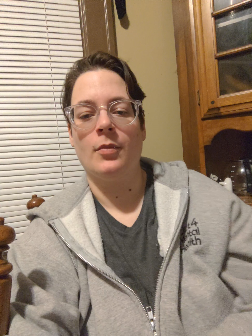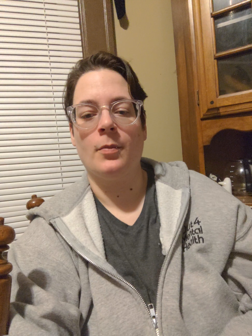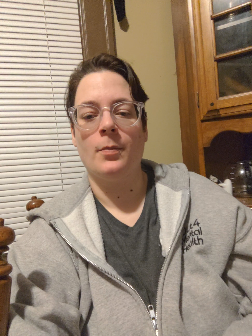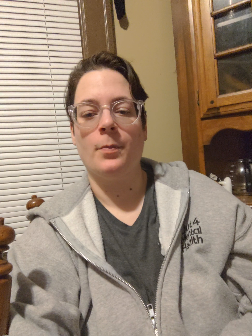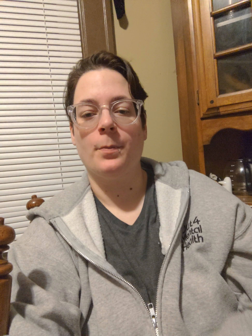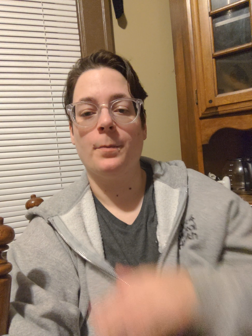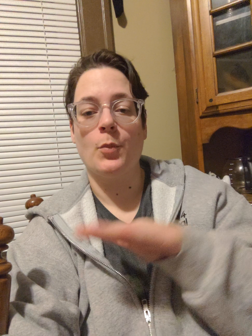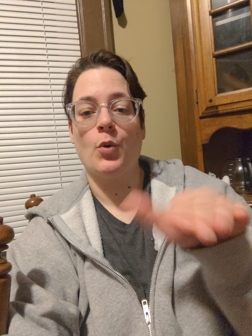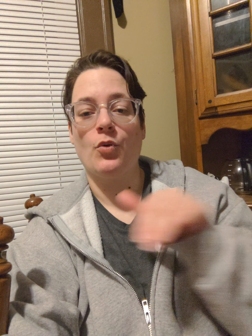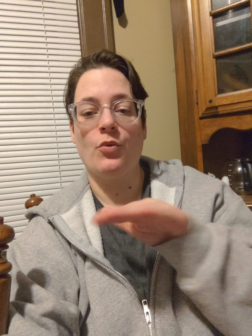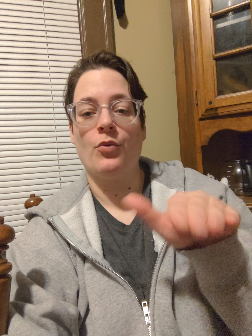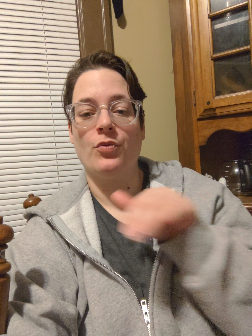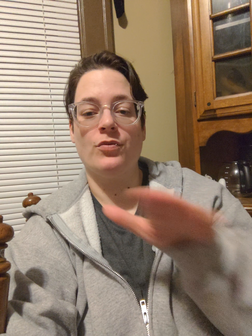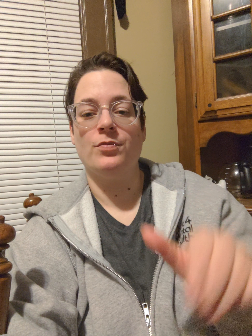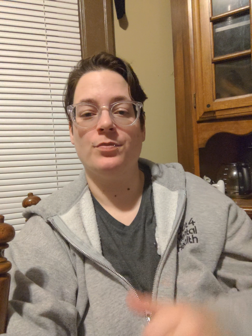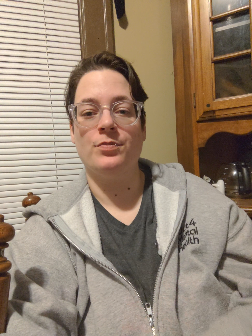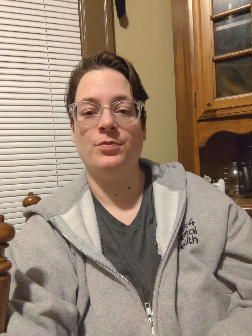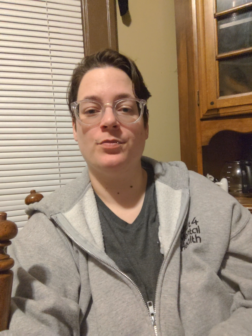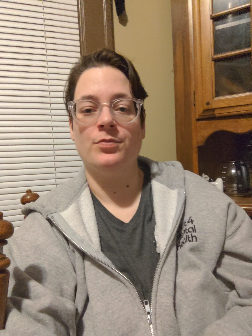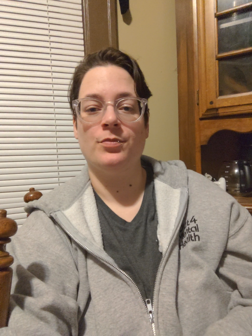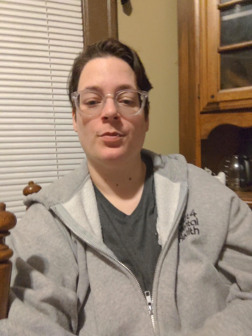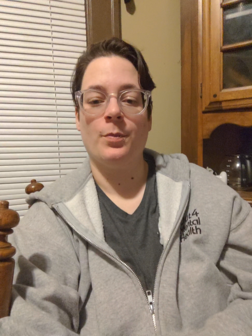pool